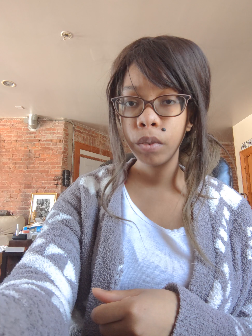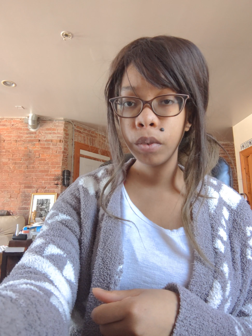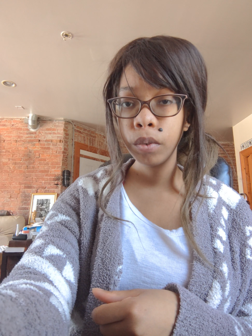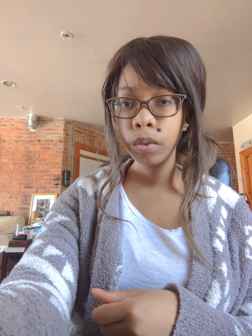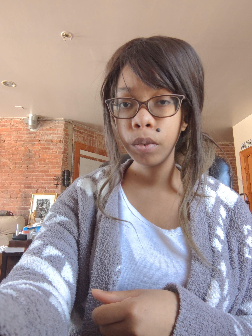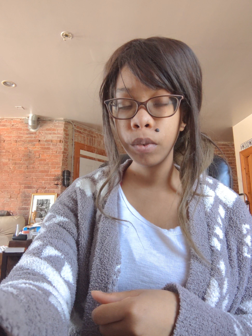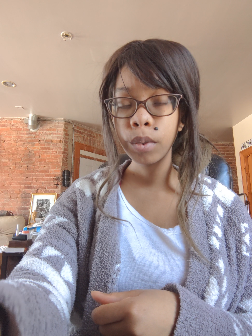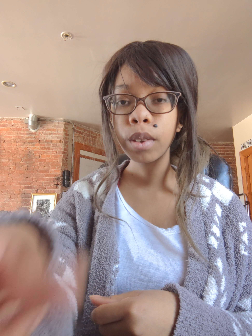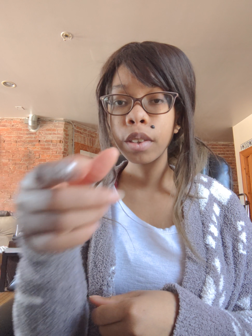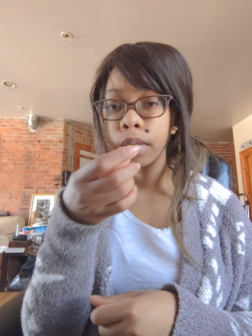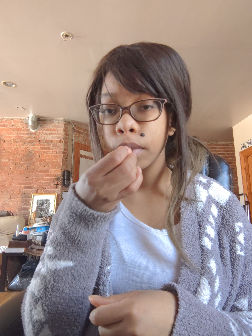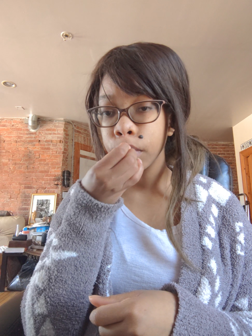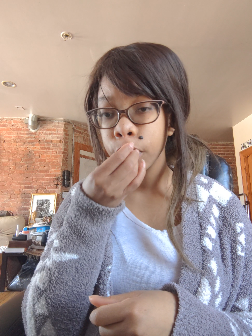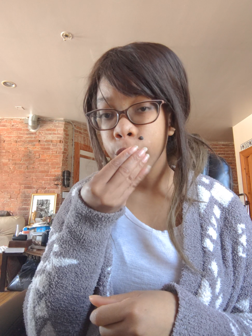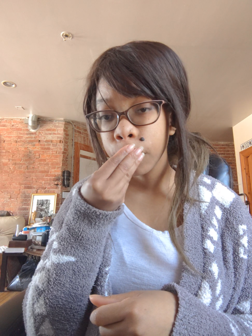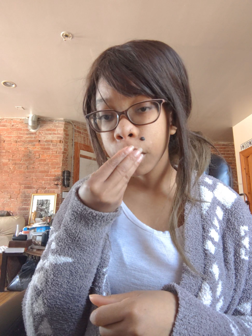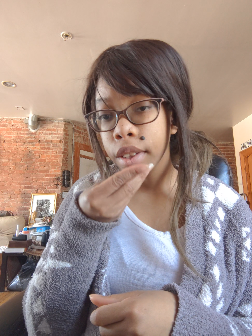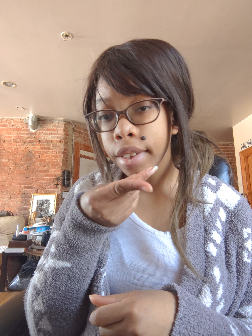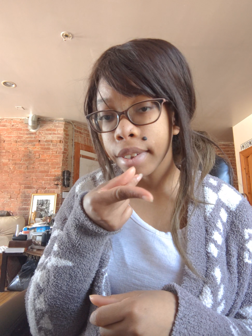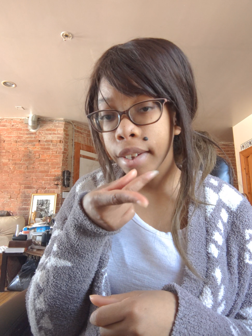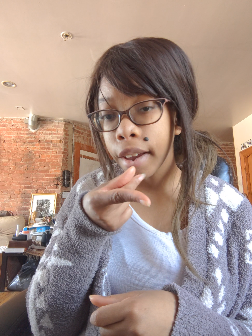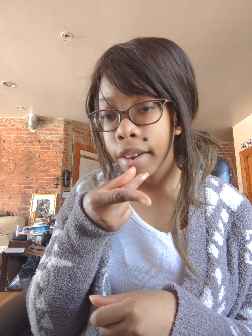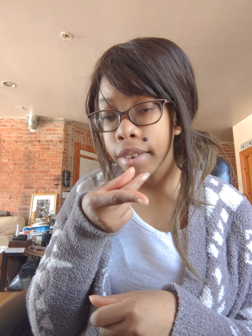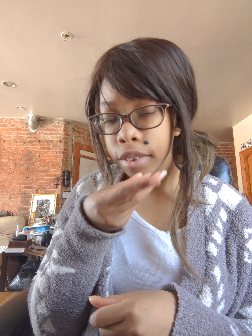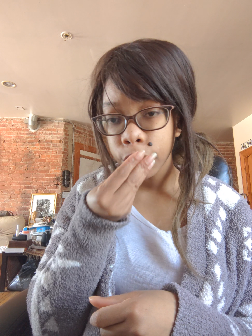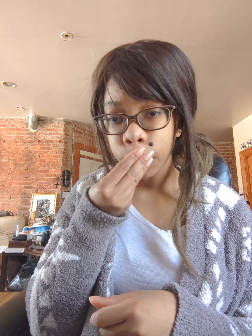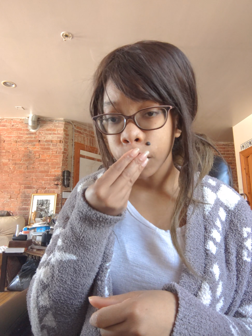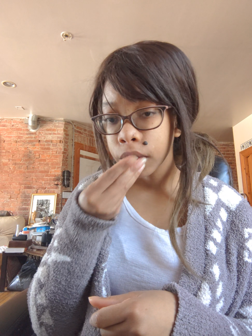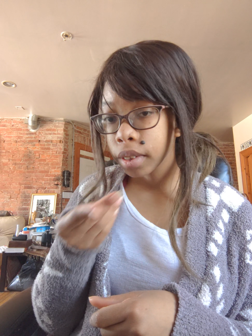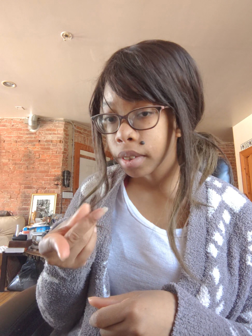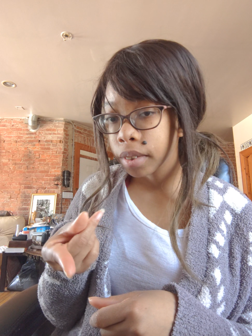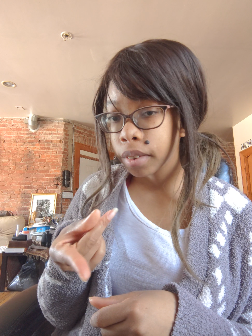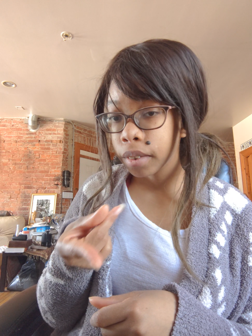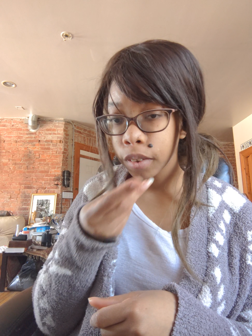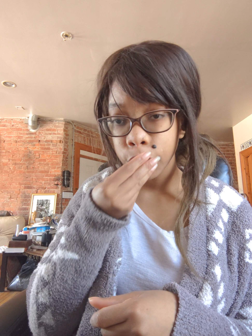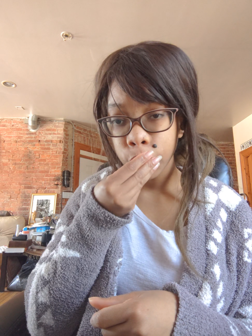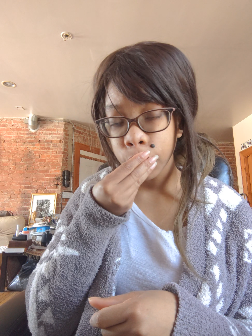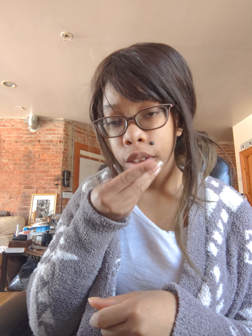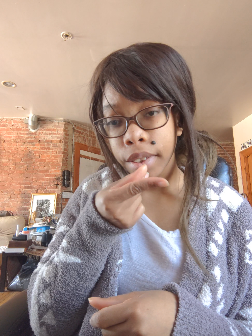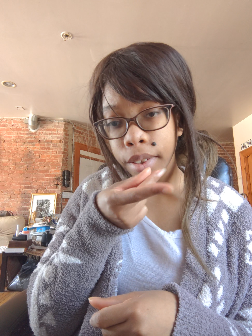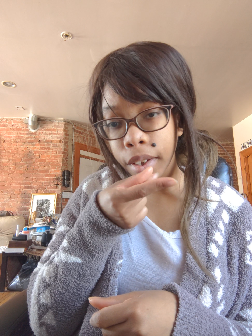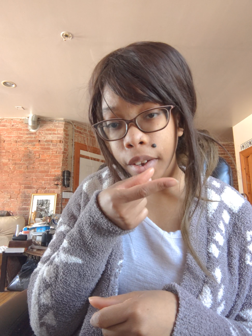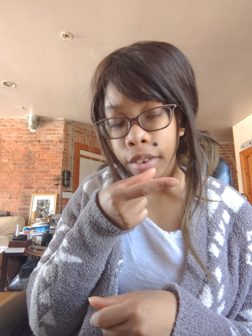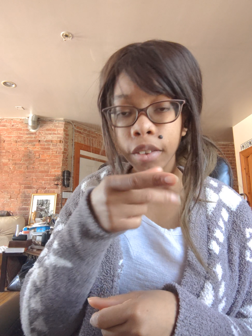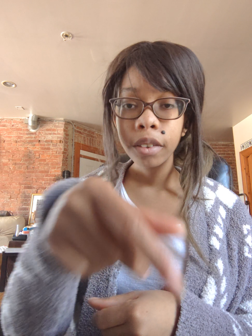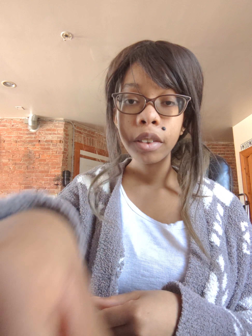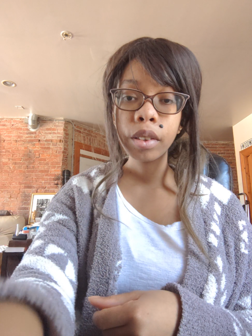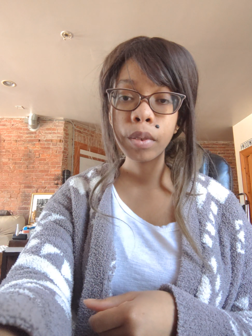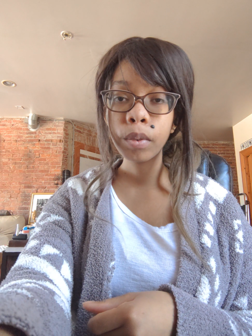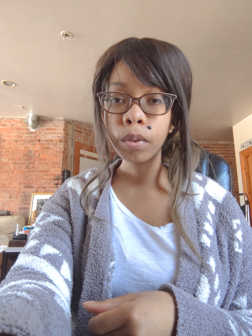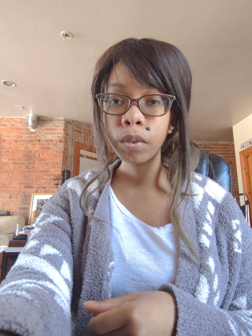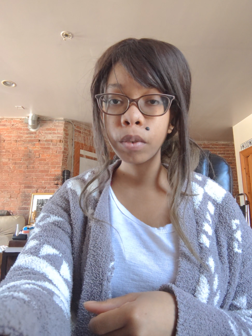snack